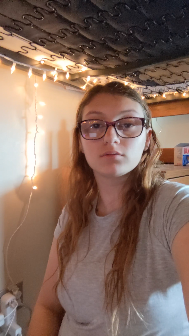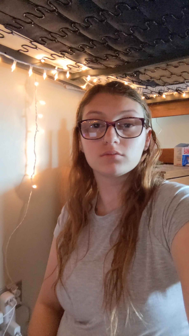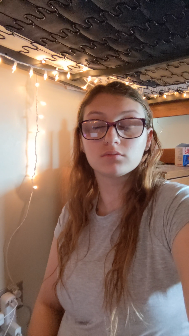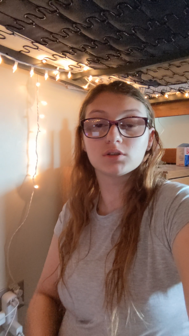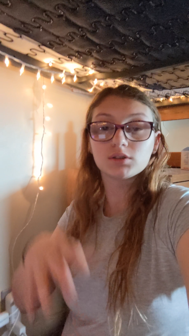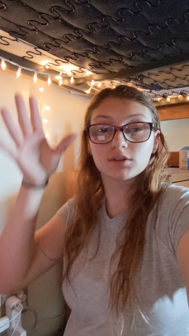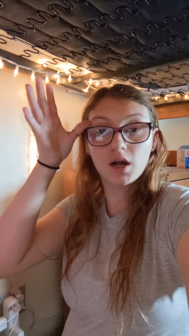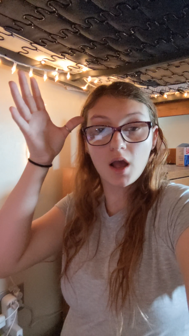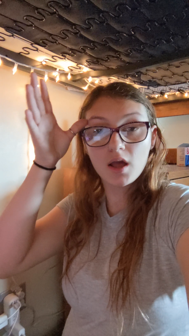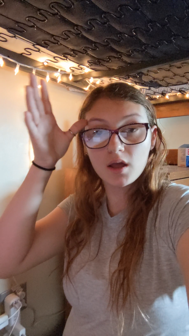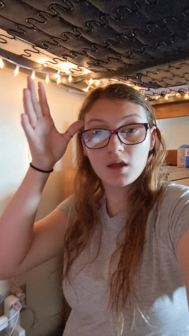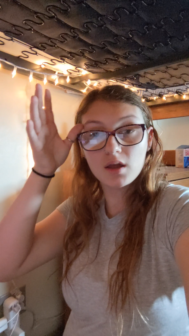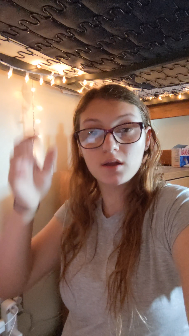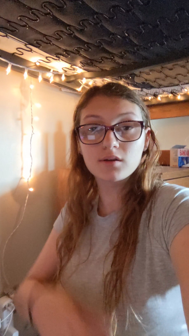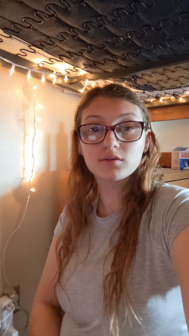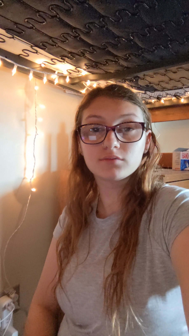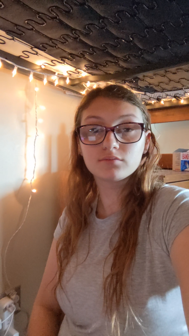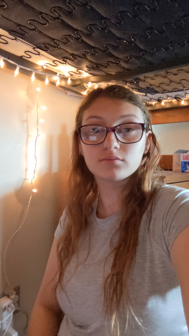daddy